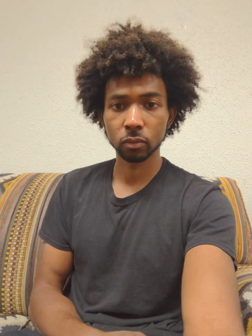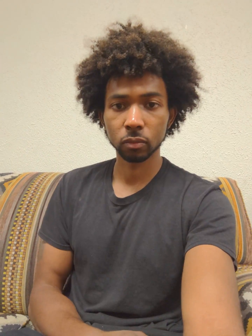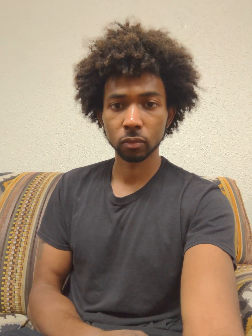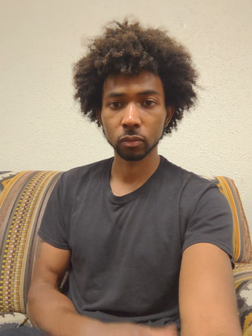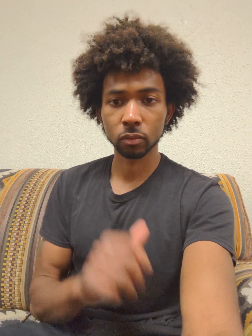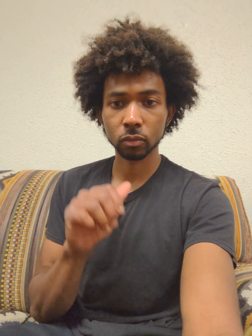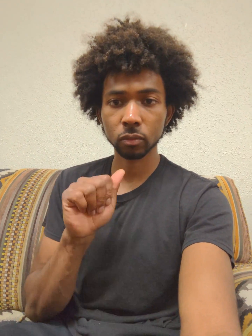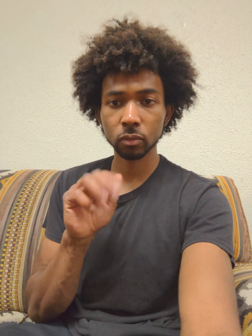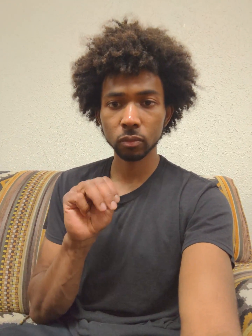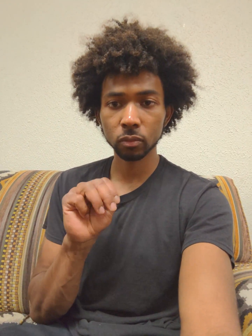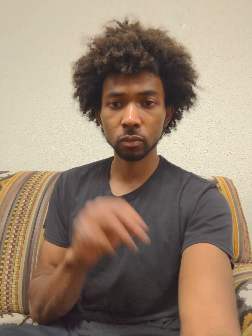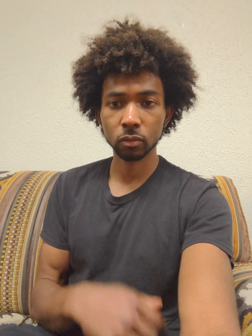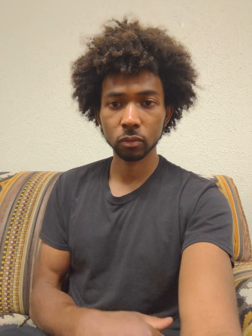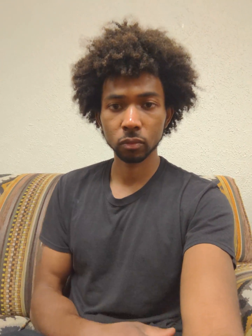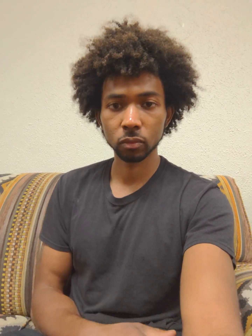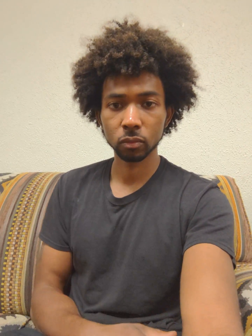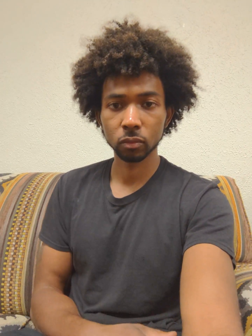am